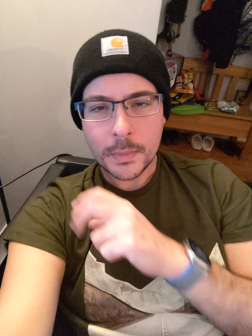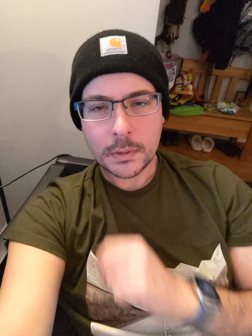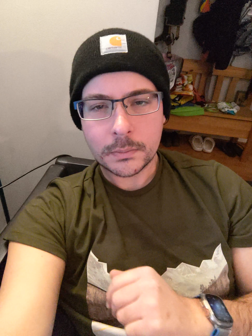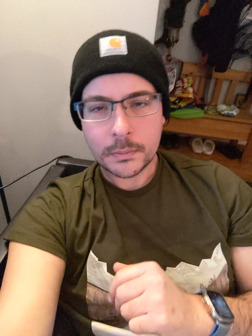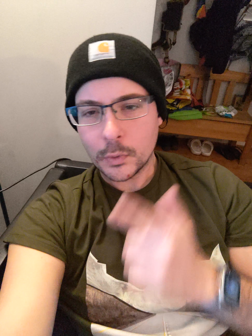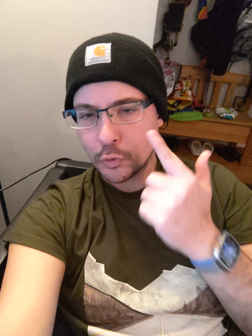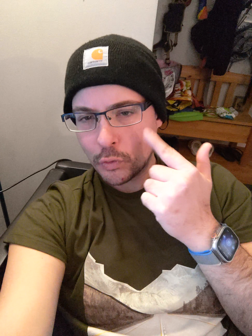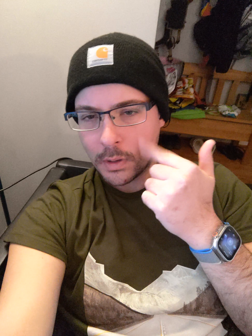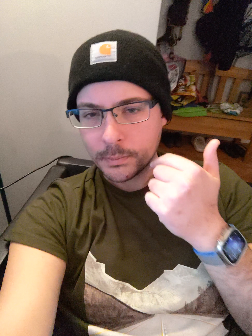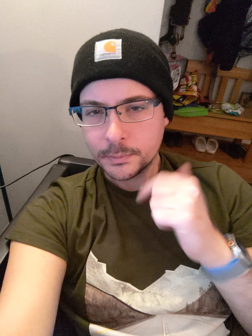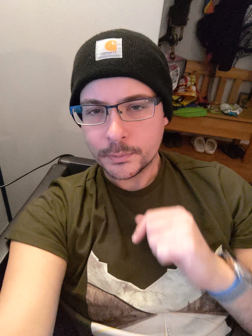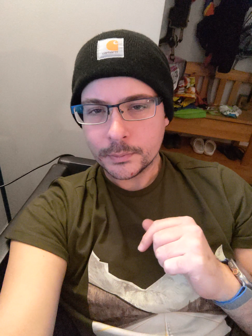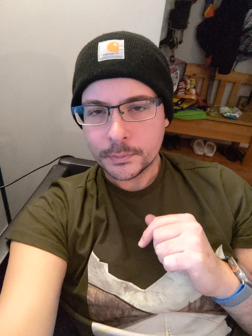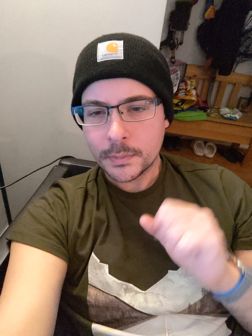cry